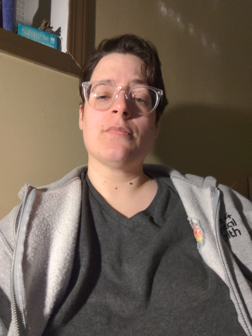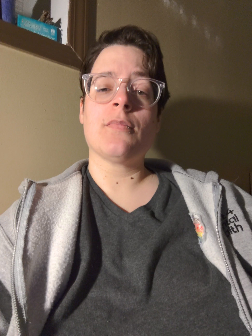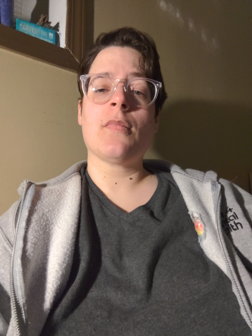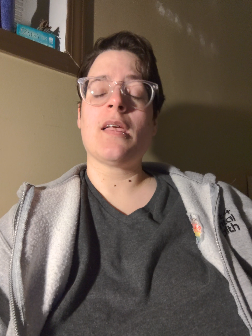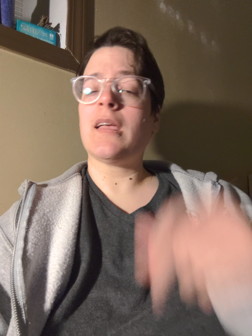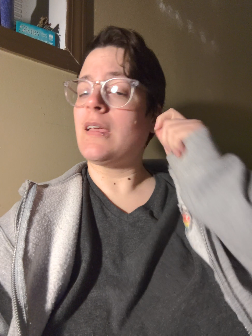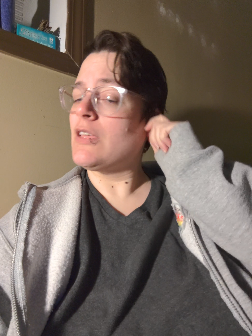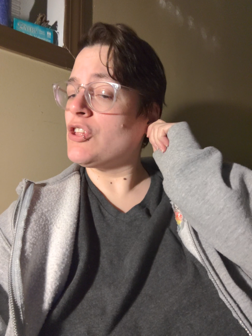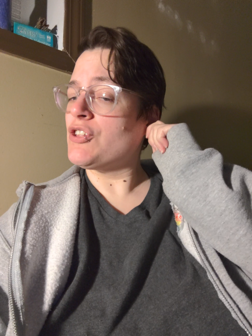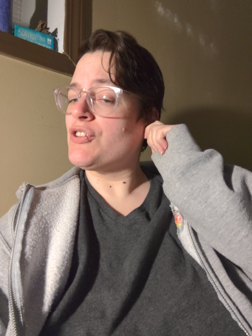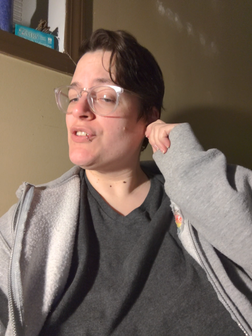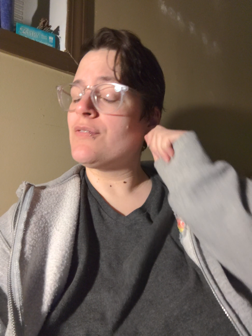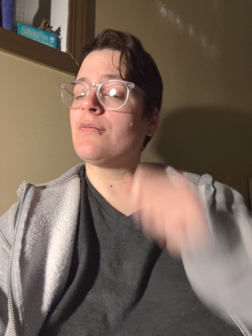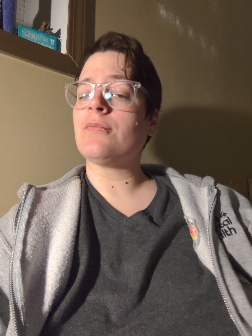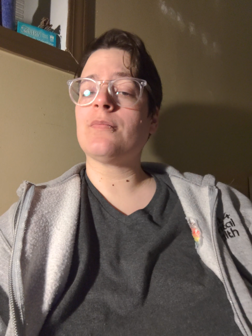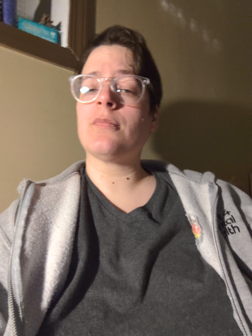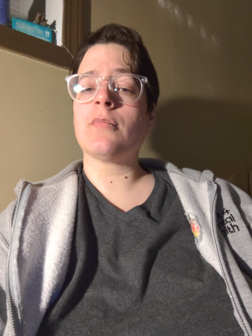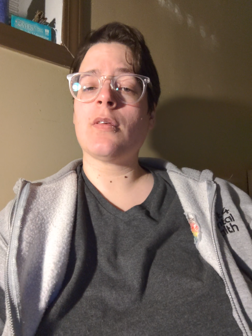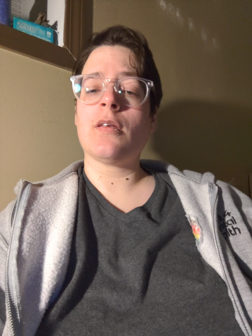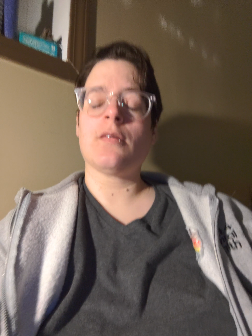ear